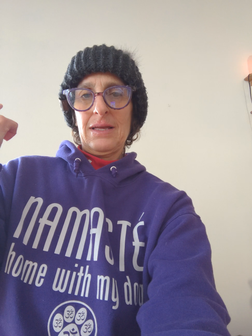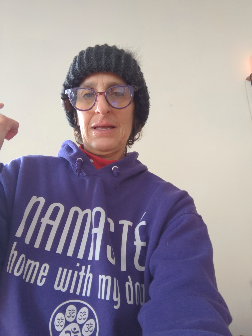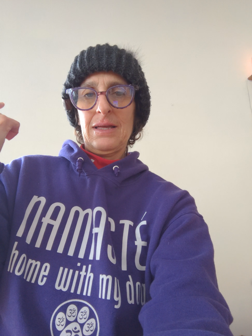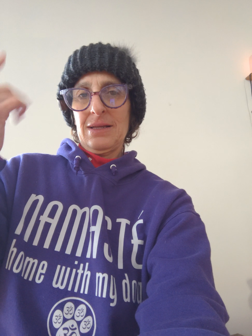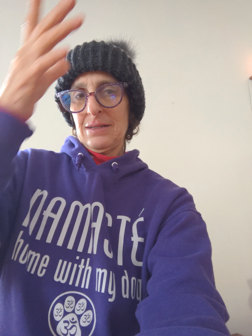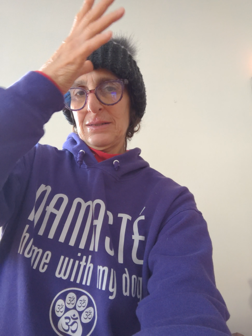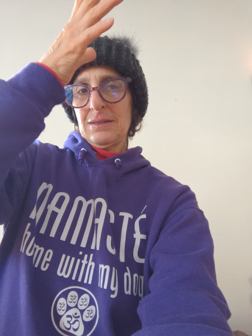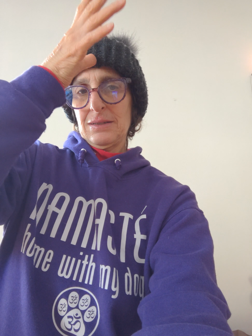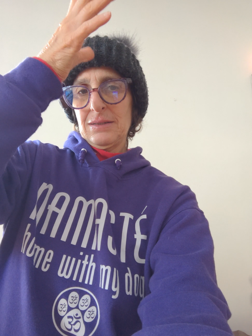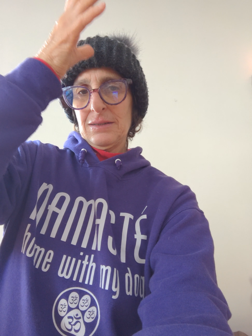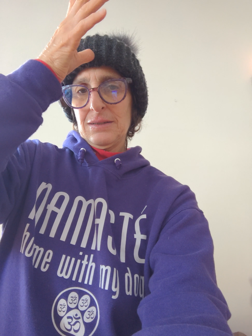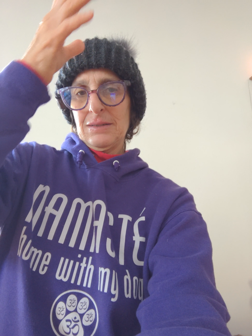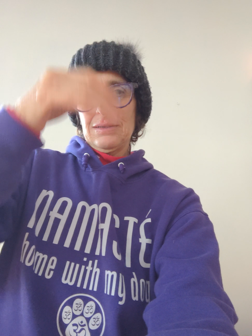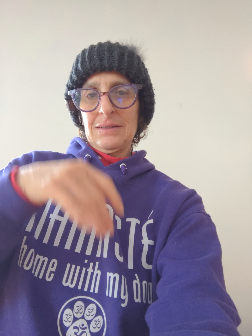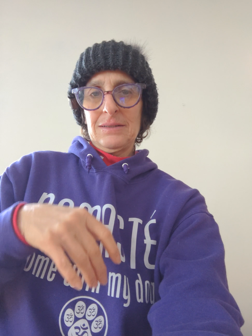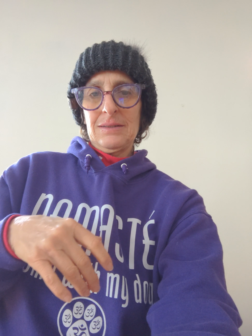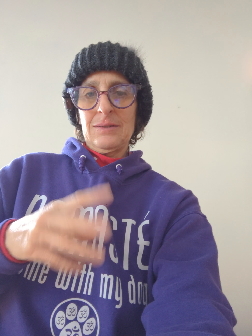dad